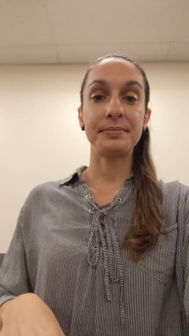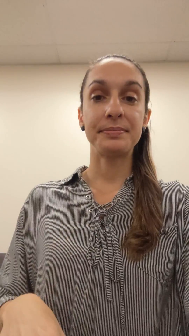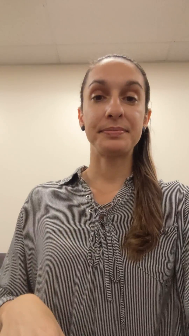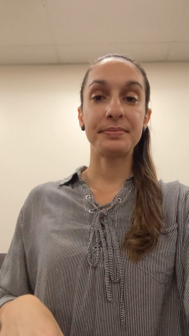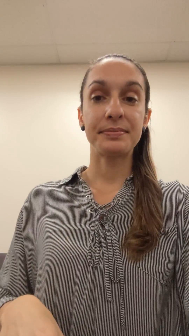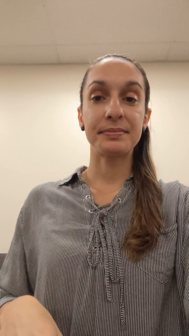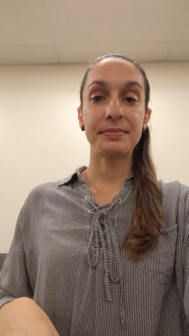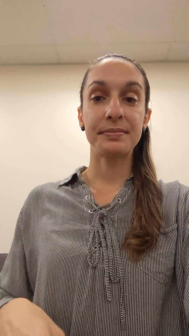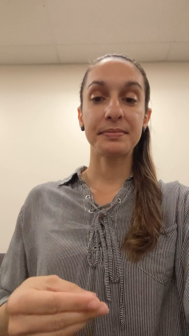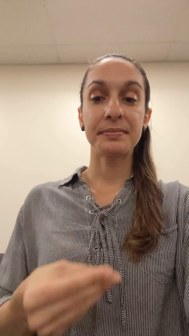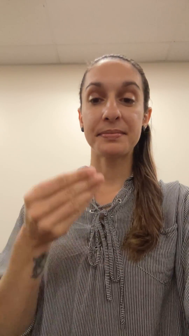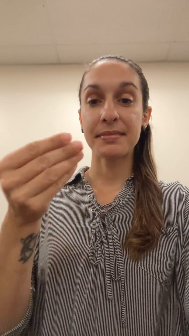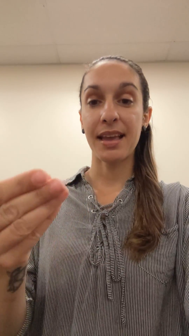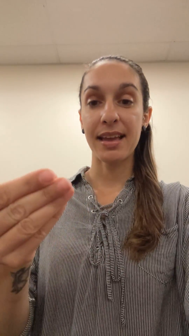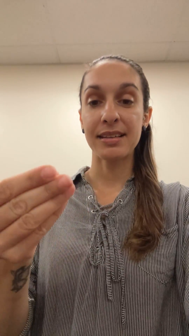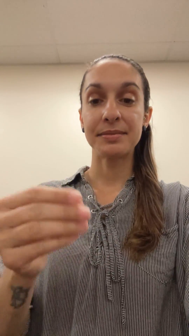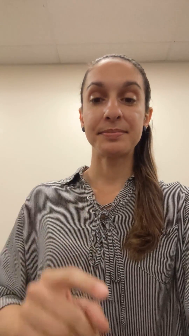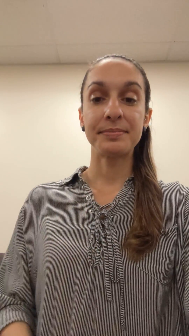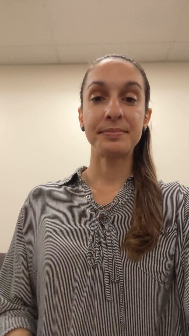buy